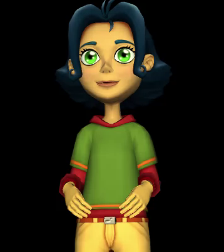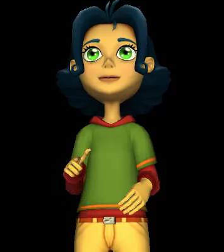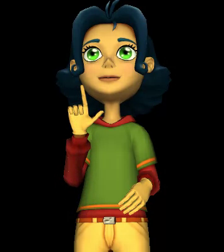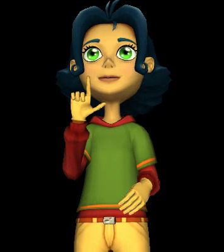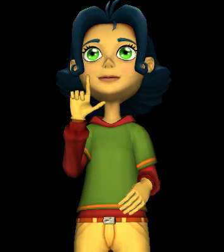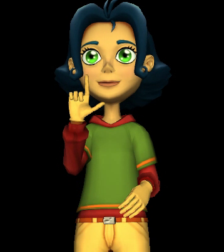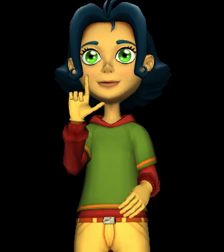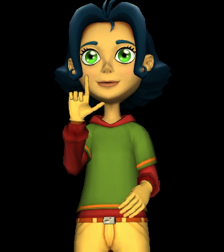2